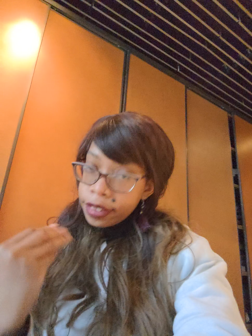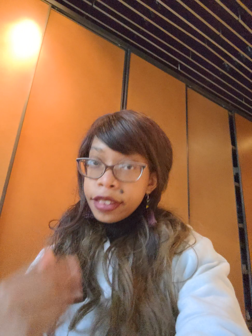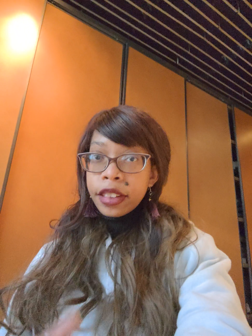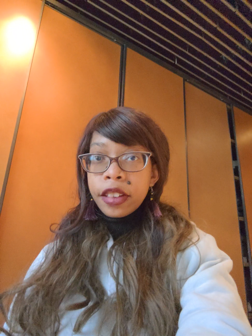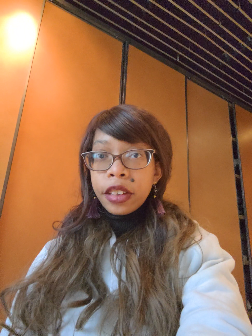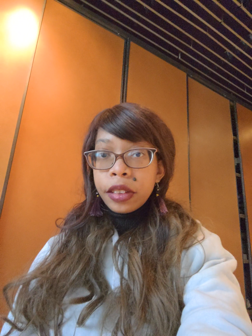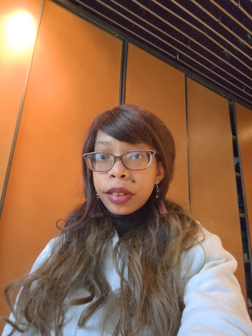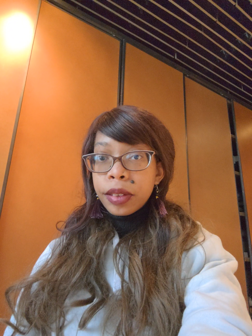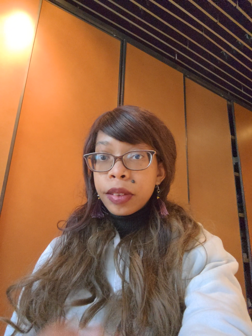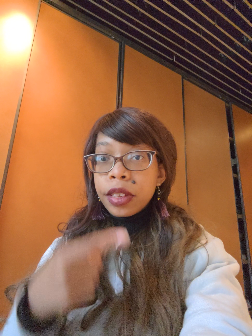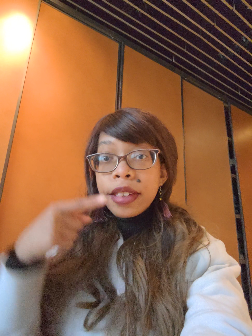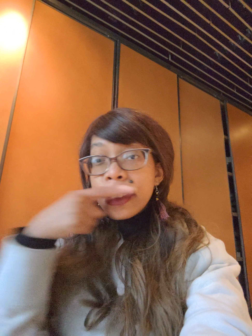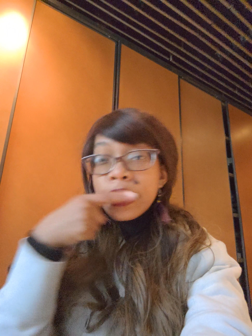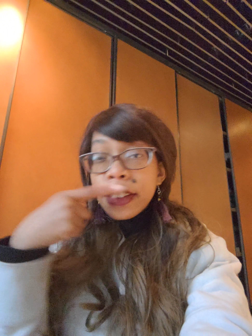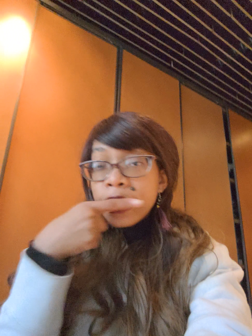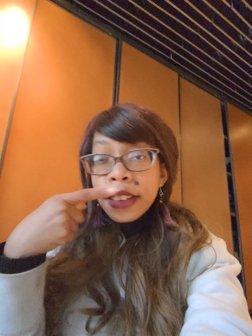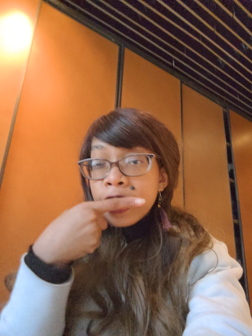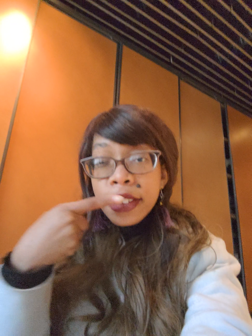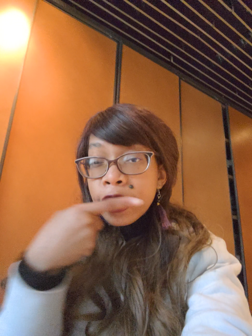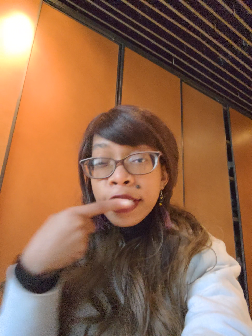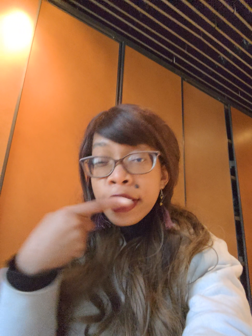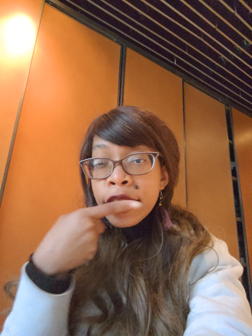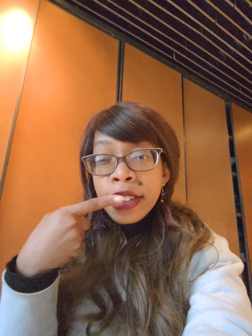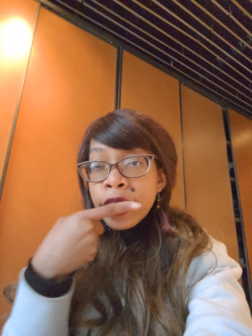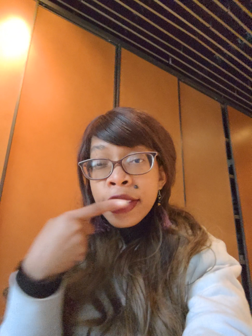toothbrush